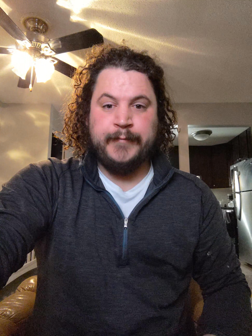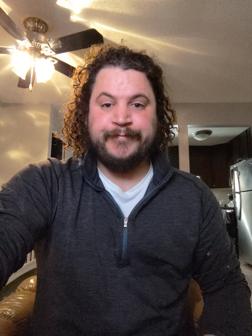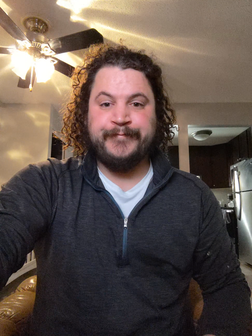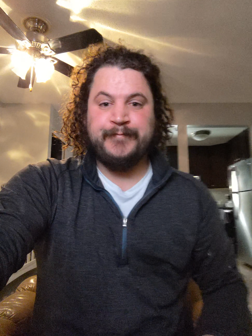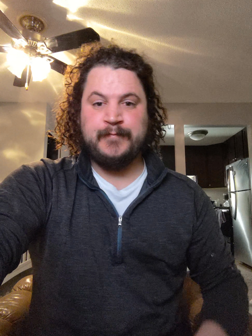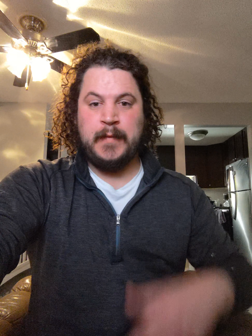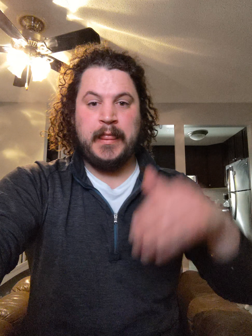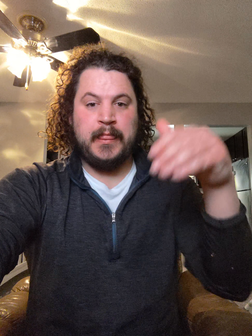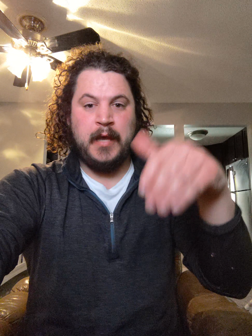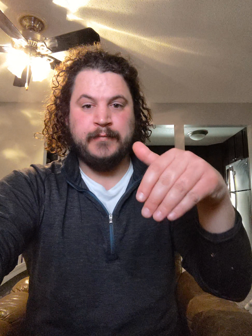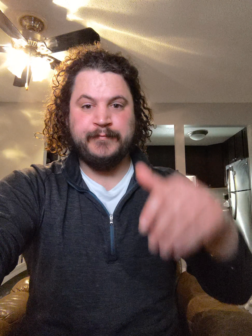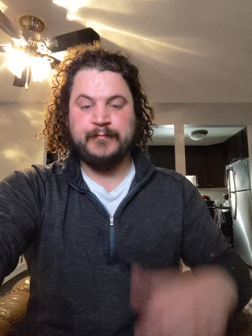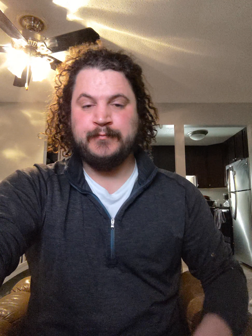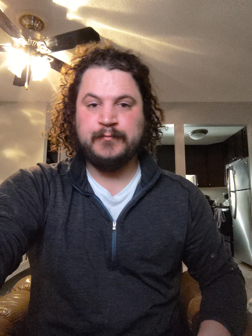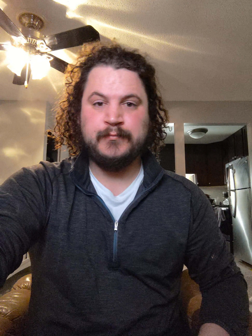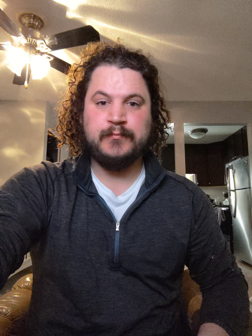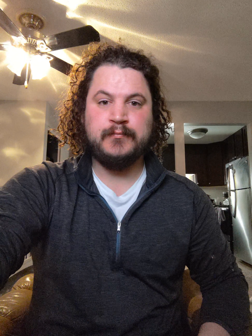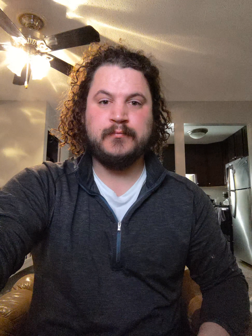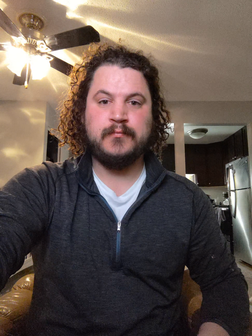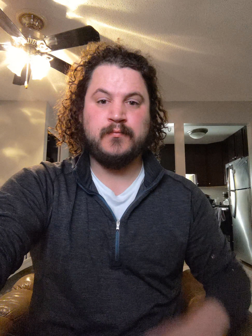night